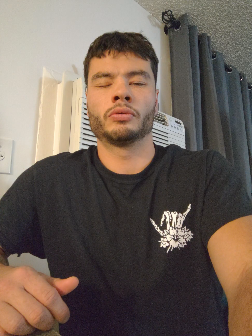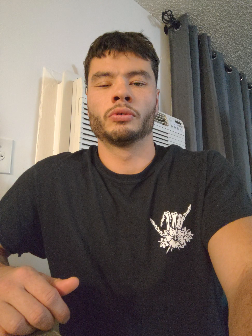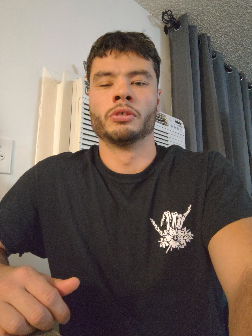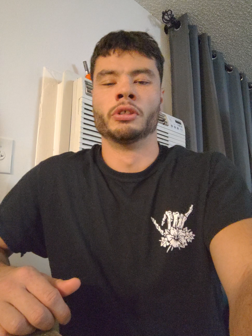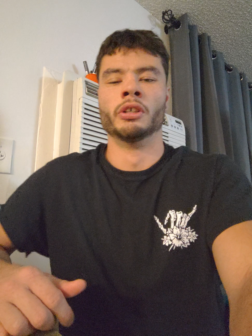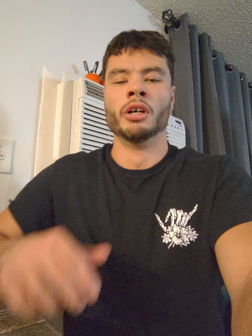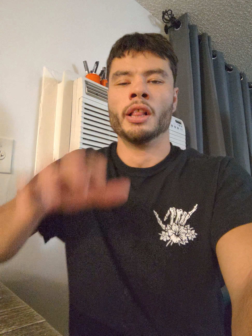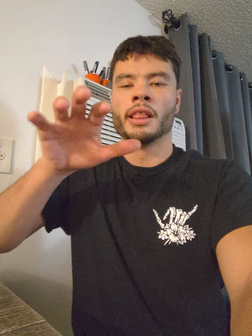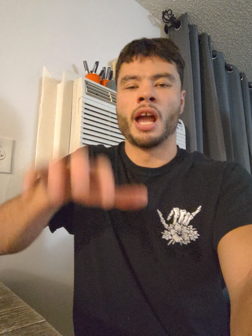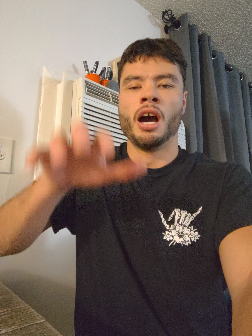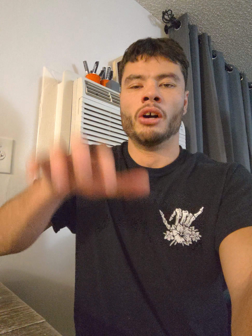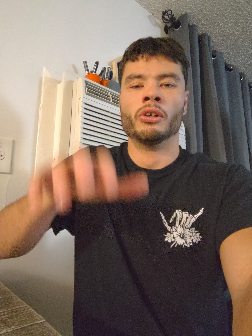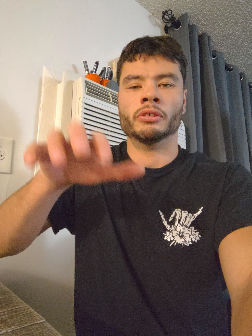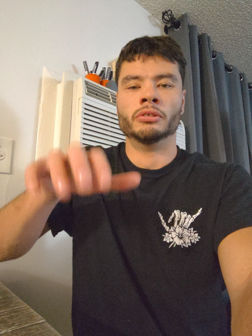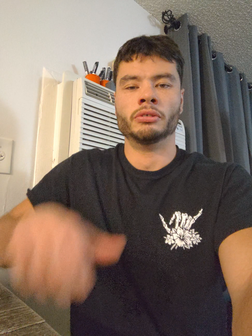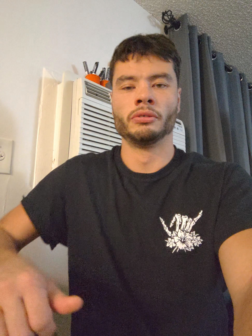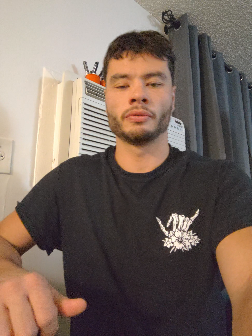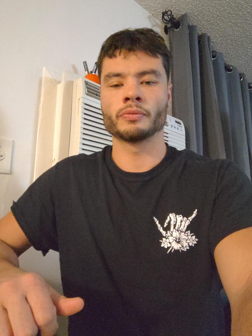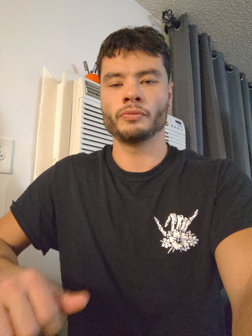alligator